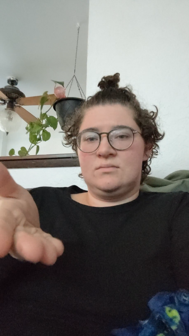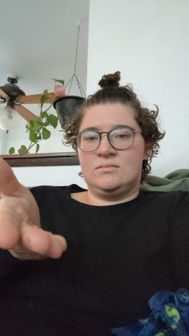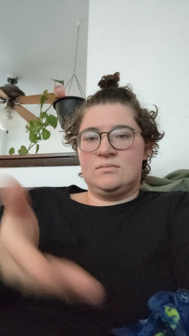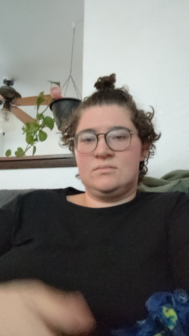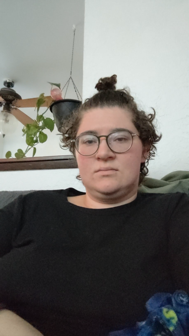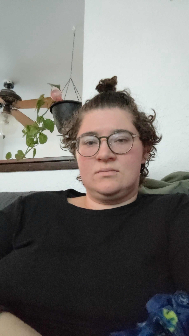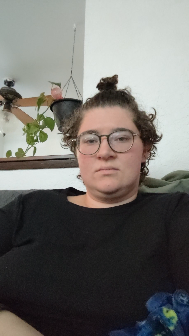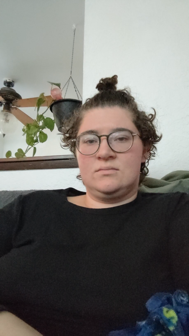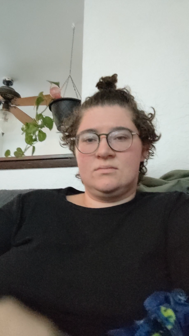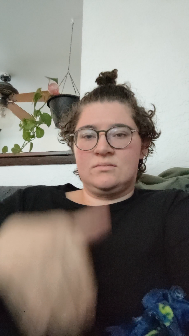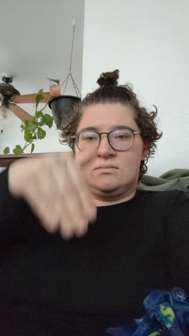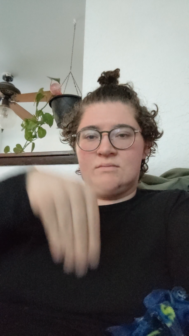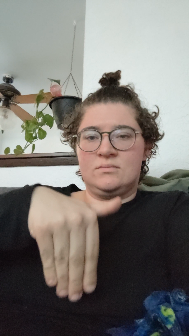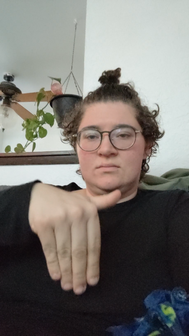night night